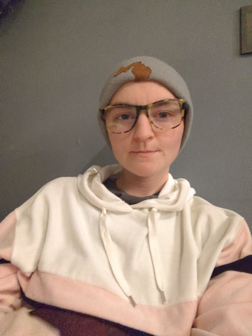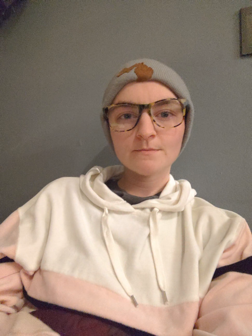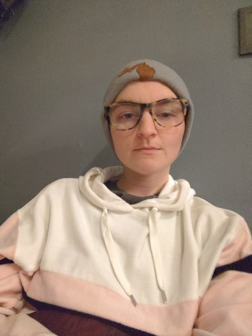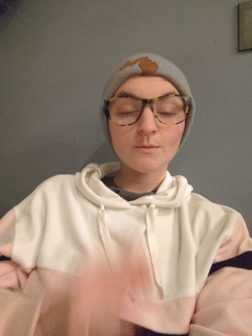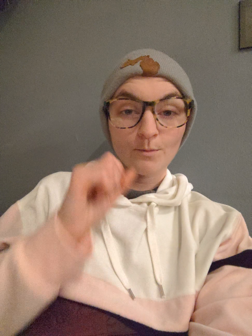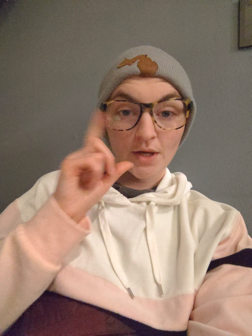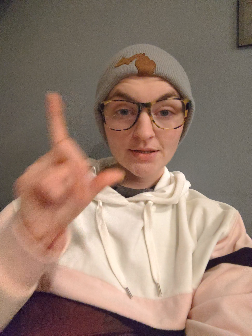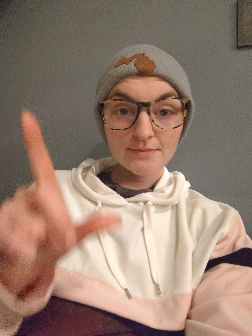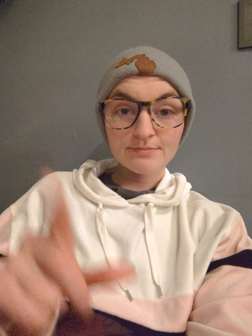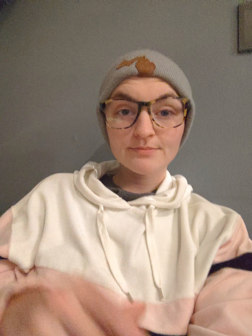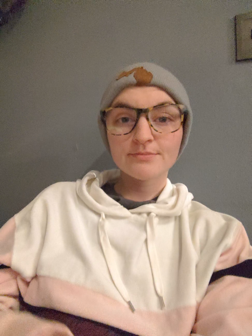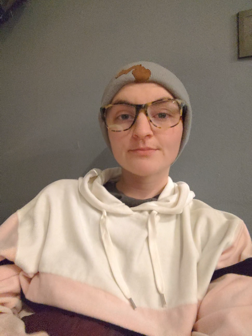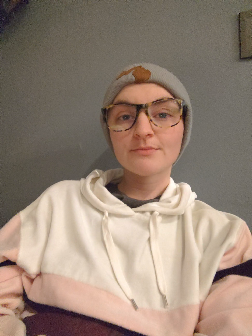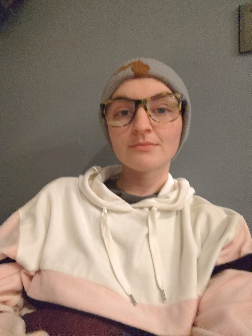wake